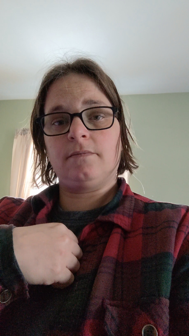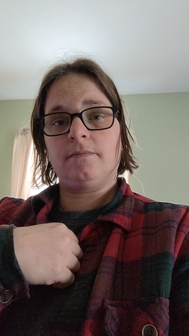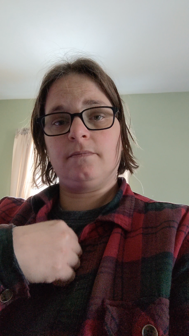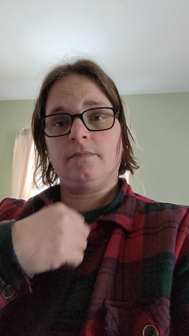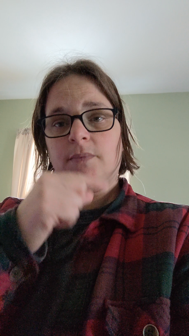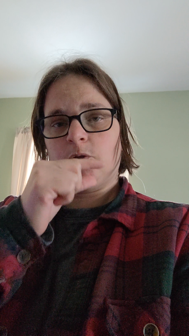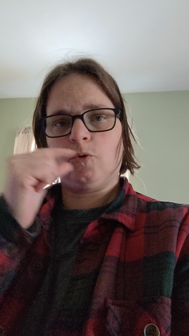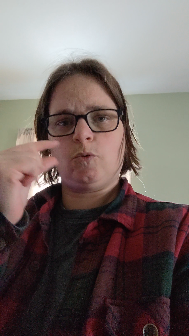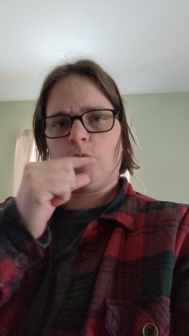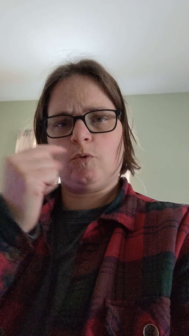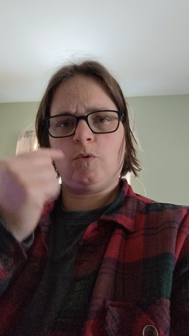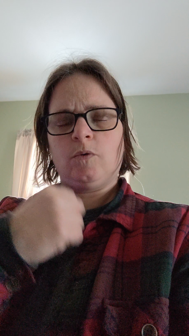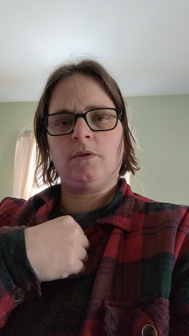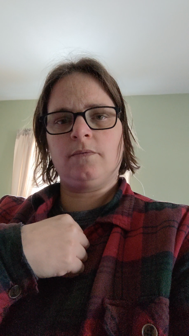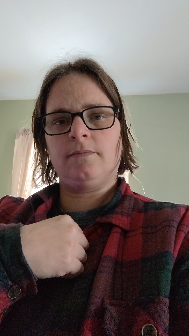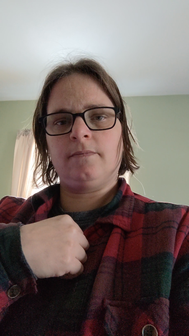glue